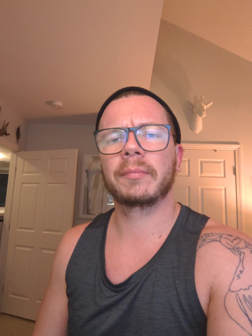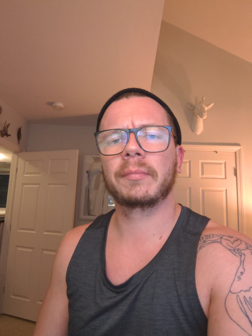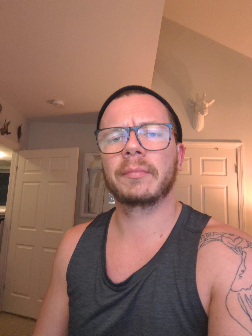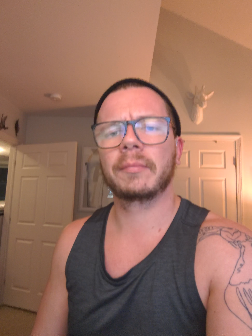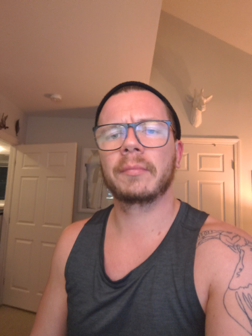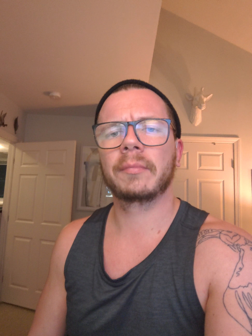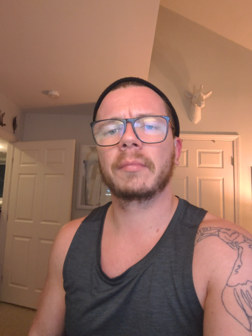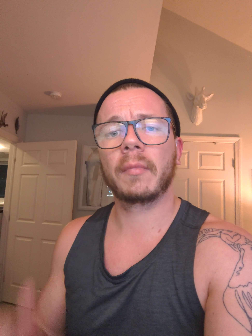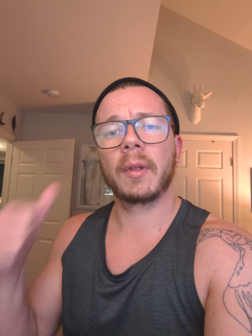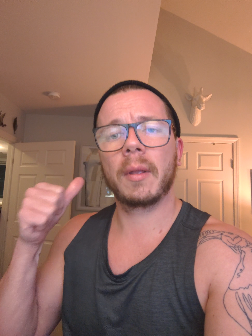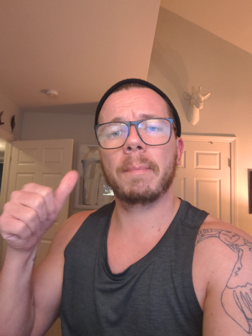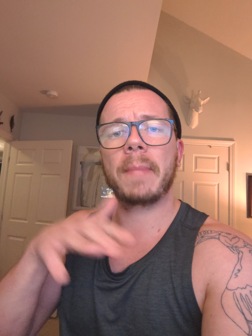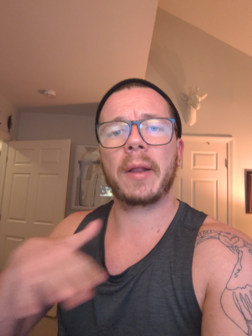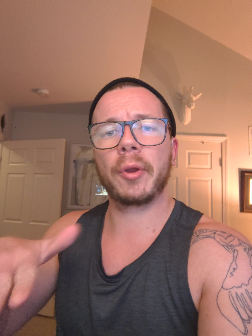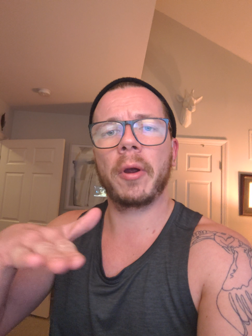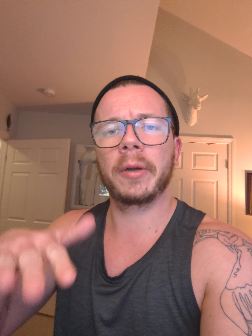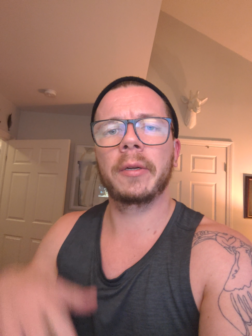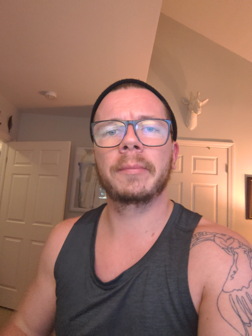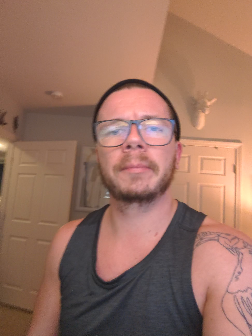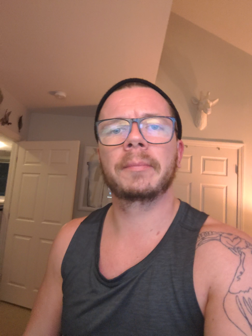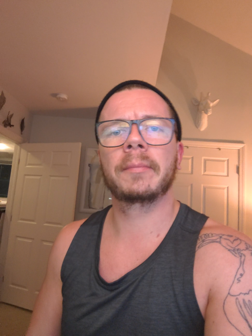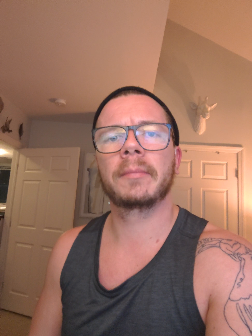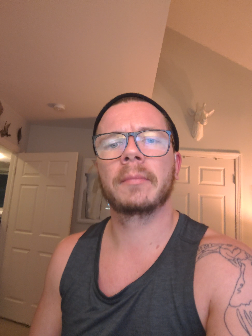backyard